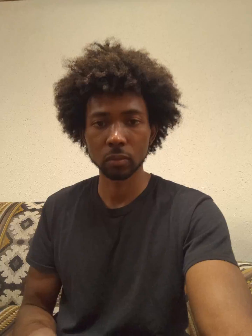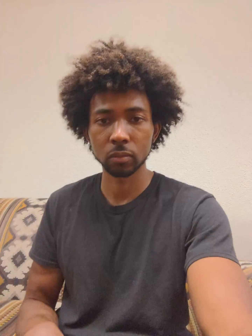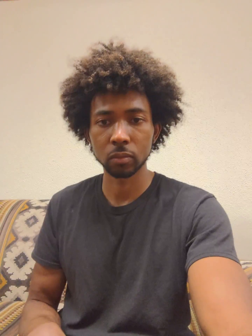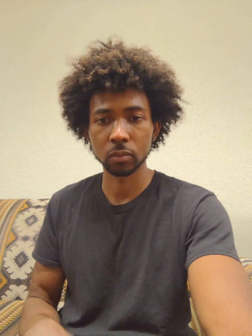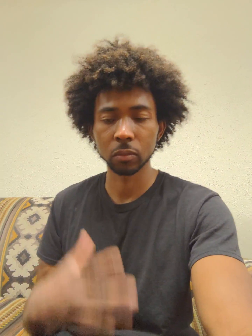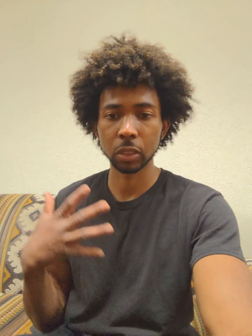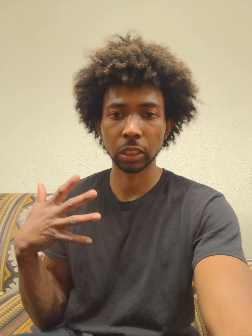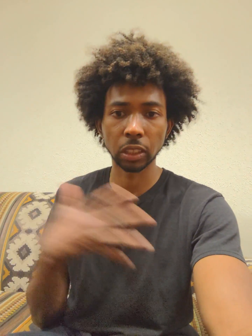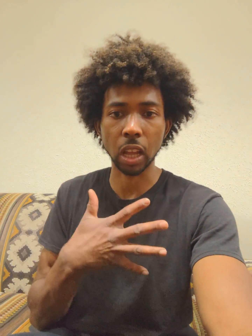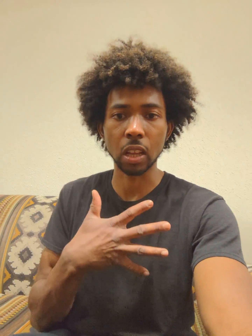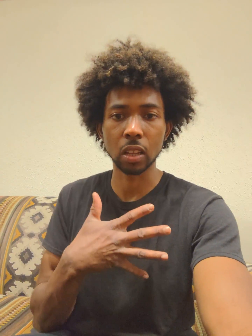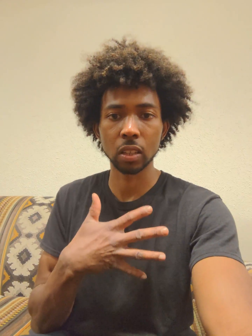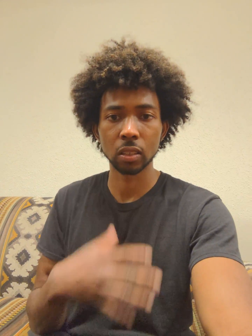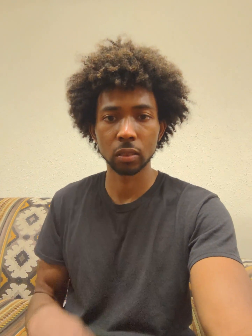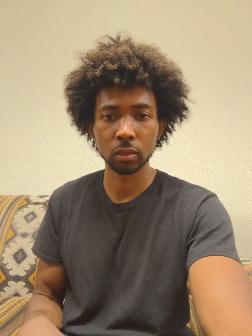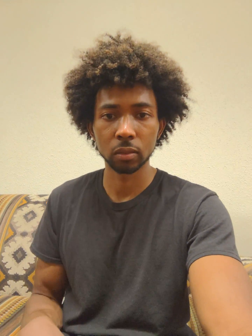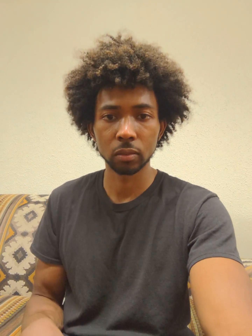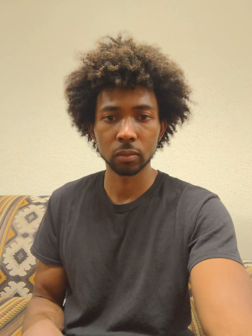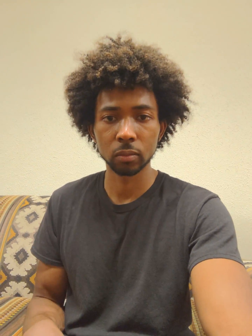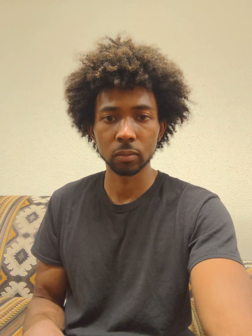scared